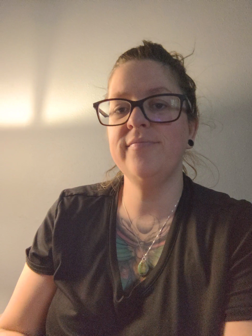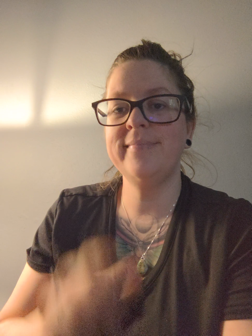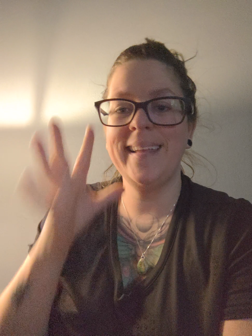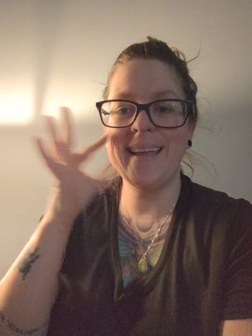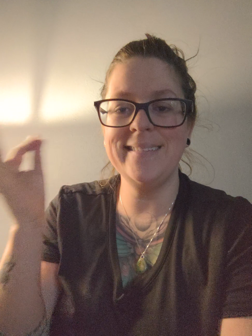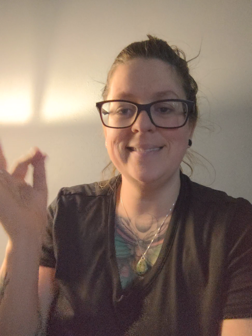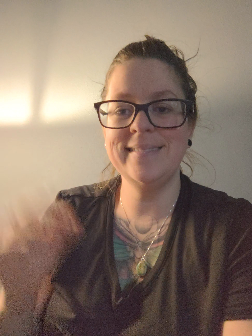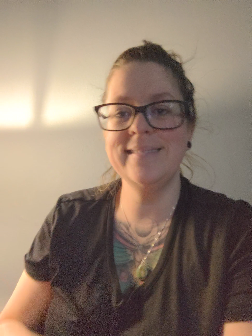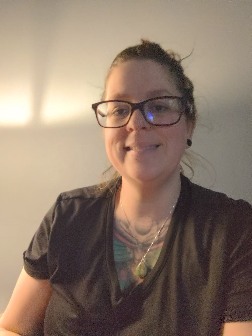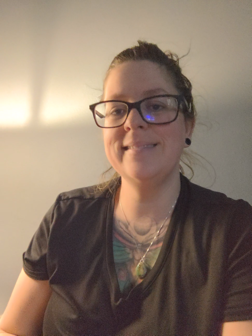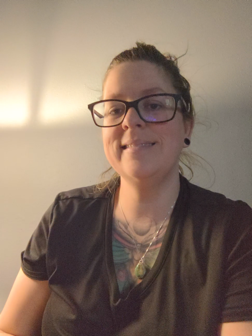cat